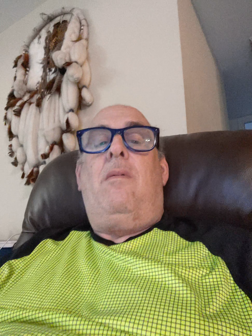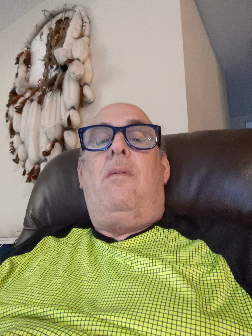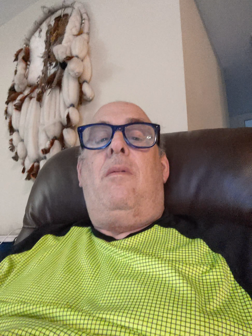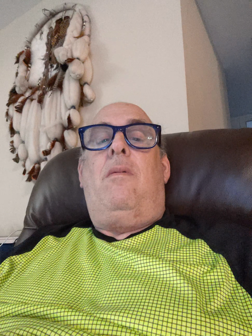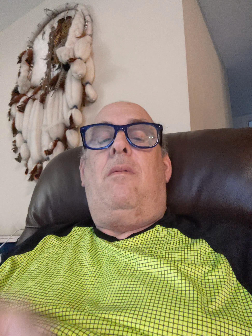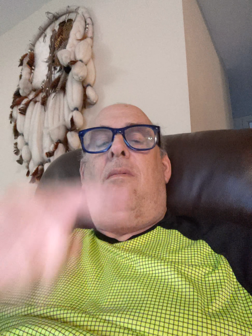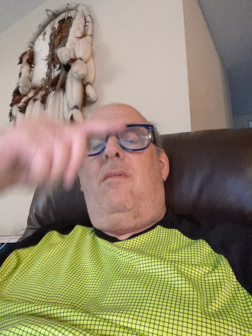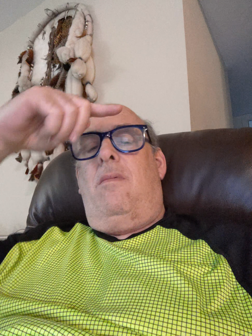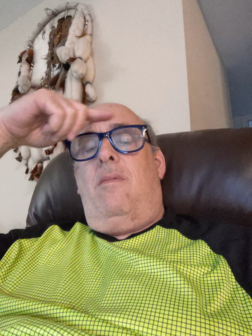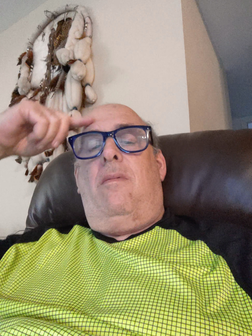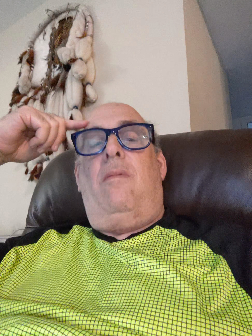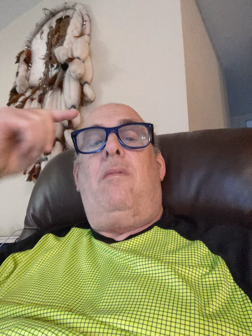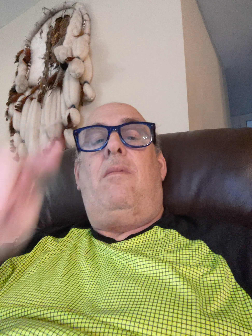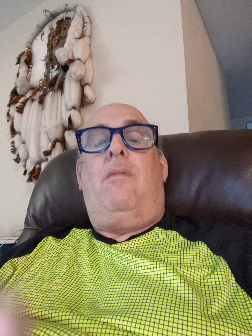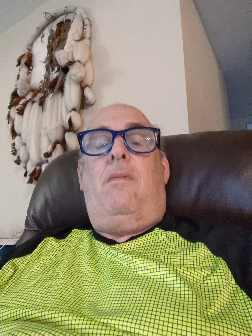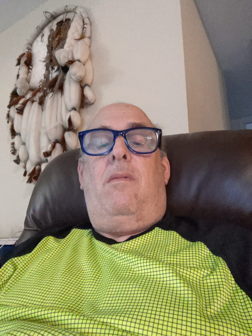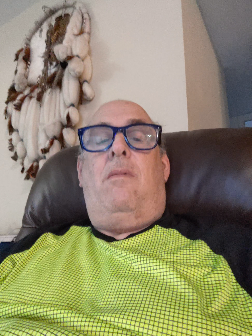black